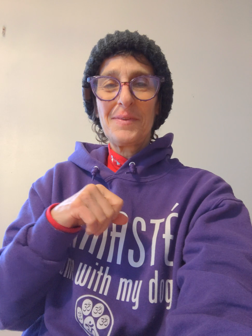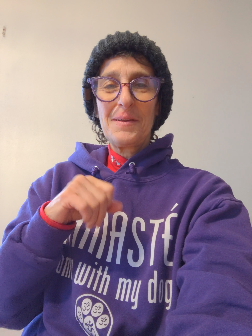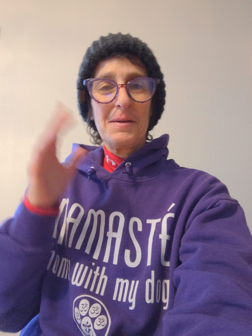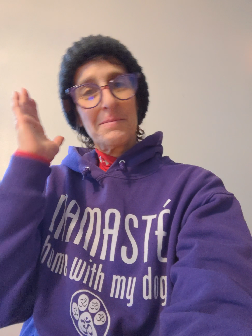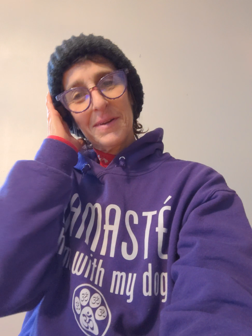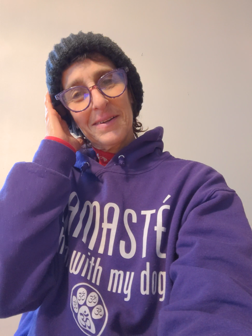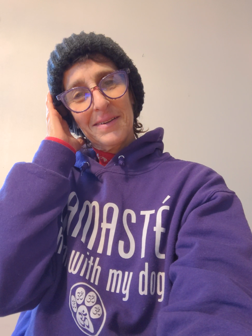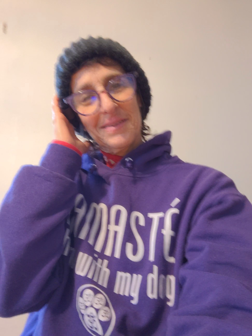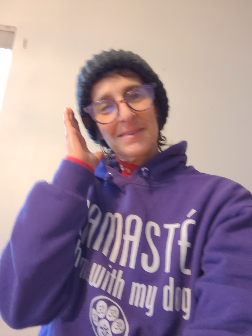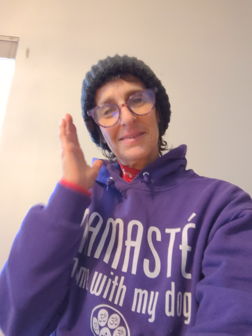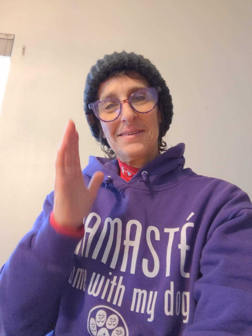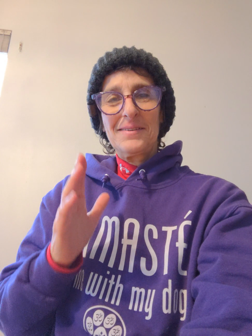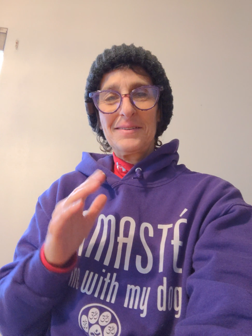bed